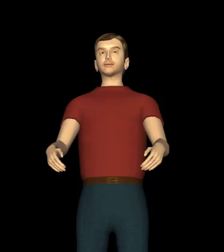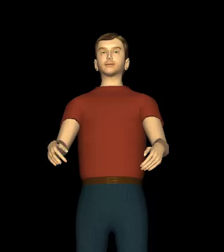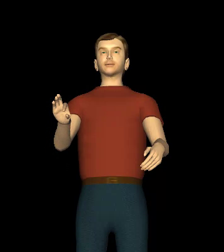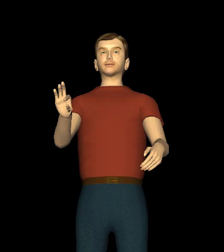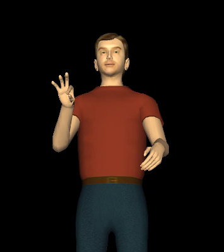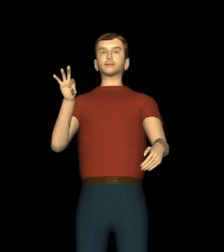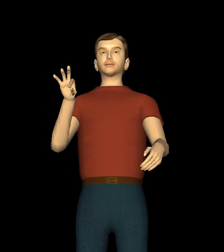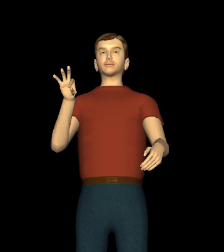أختار